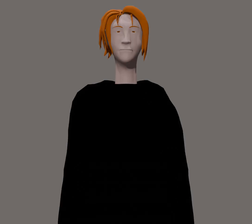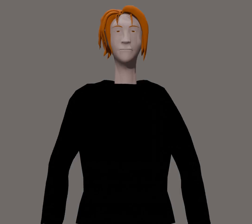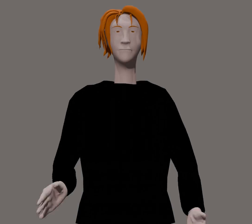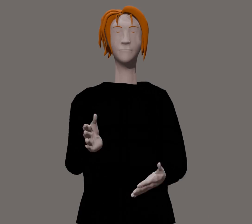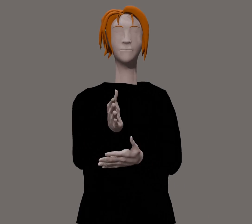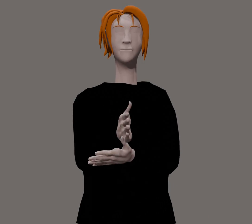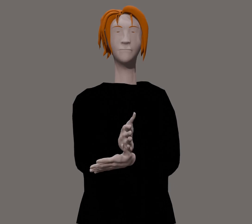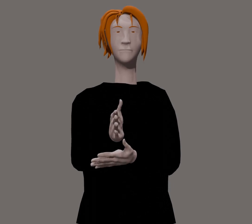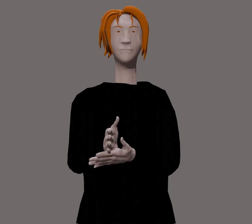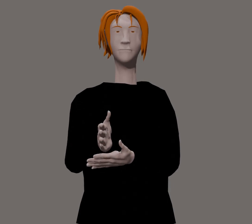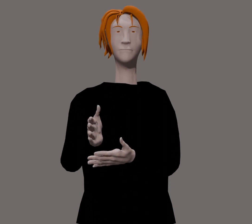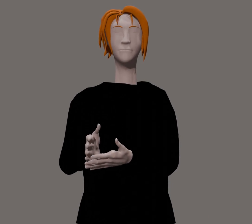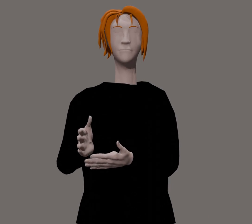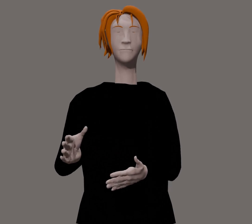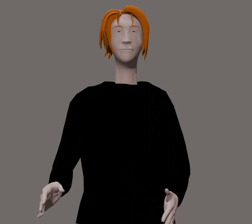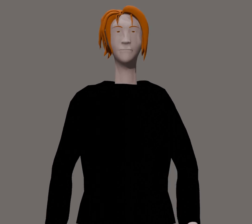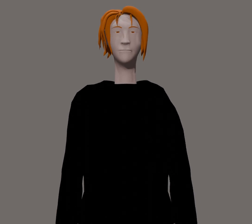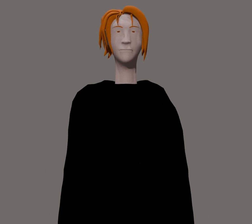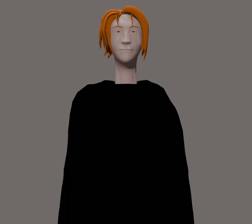Chop